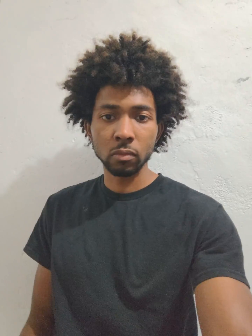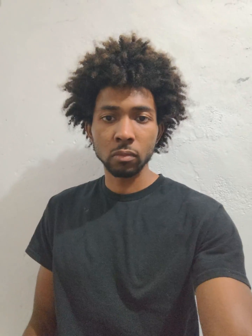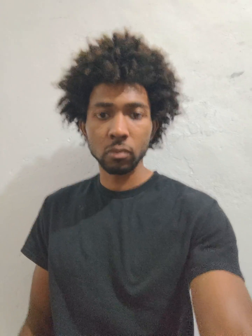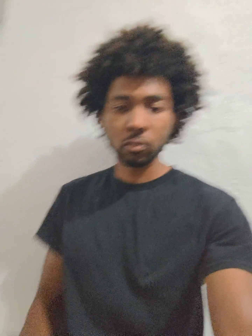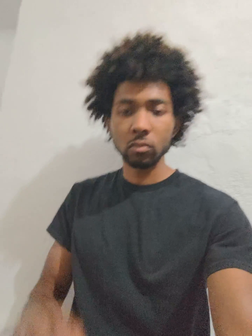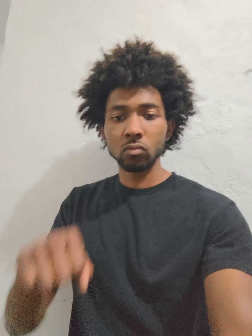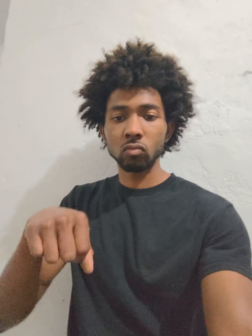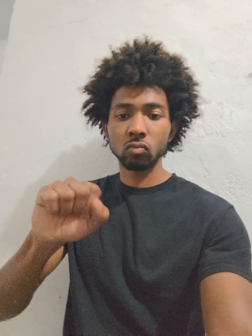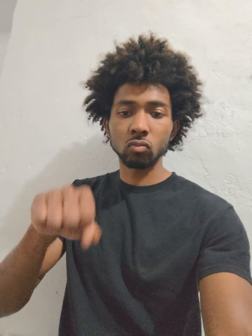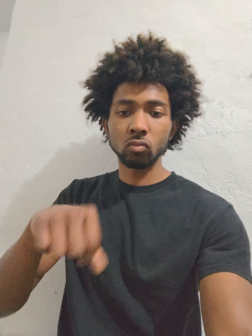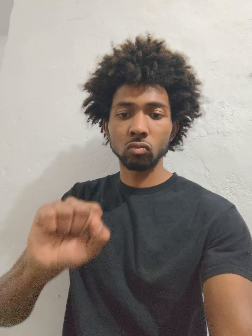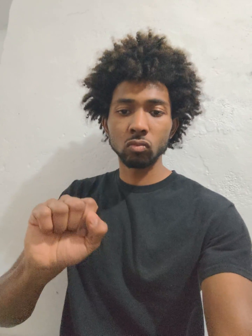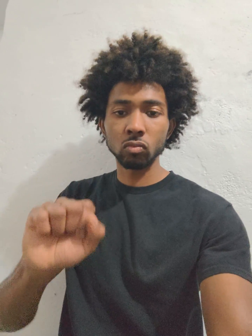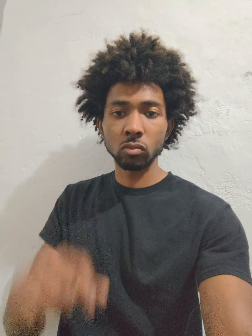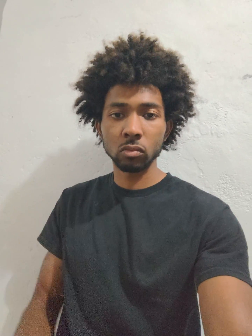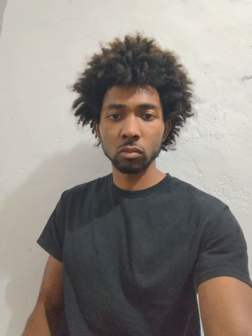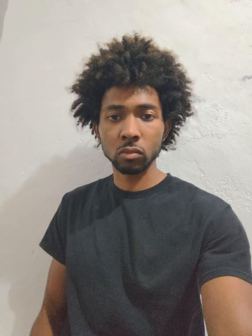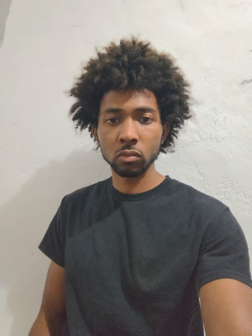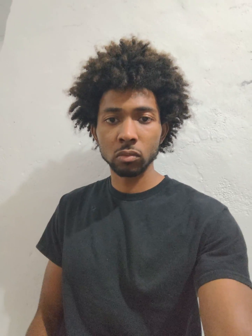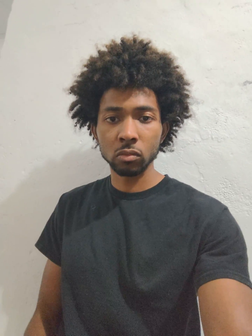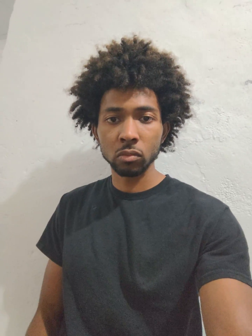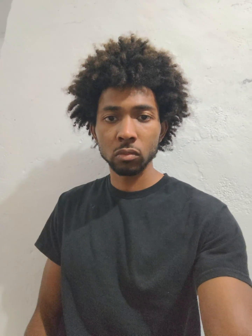motorcycle